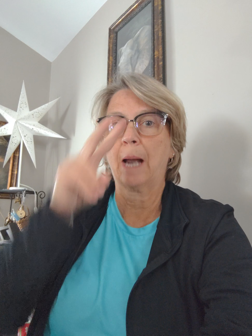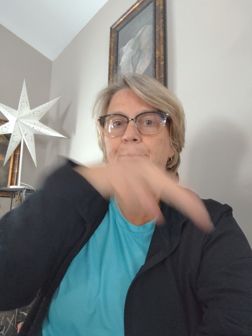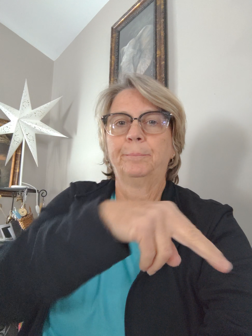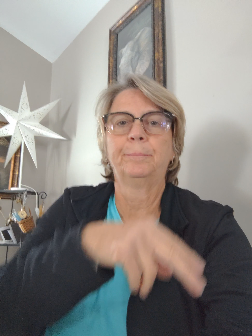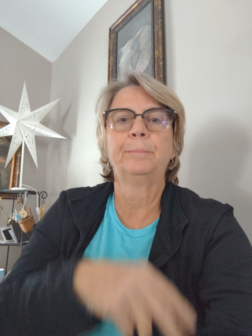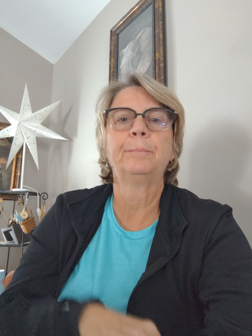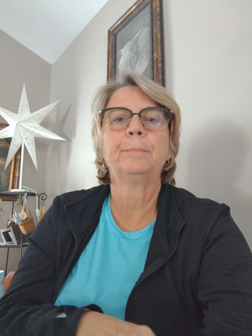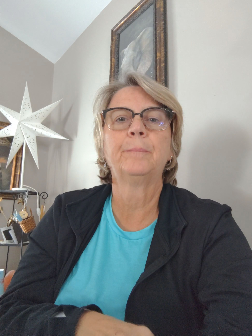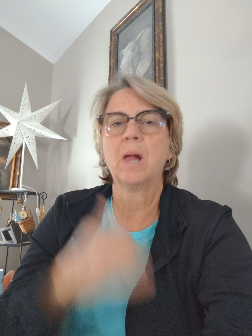jump